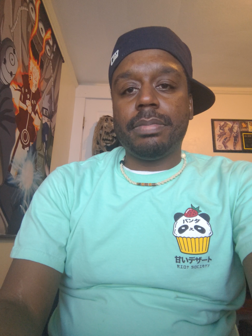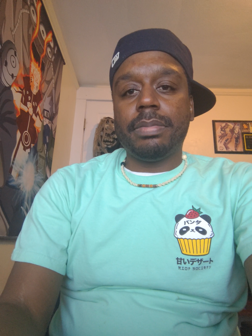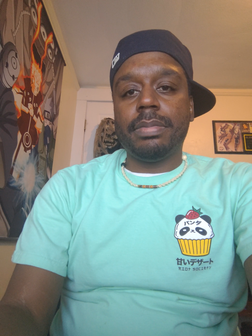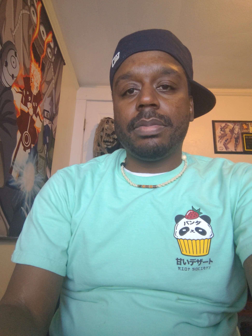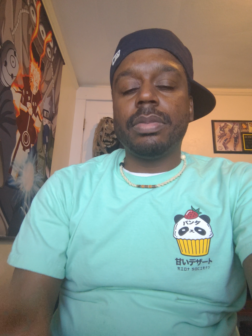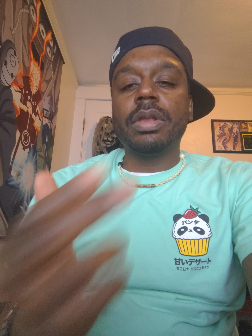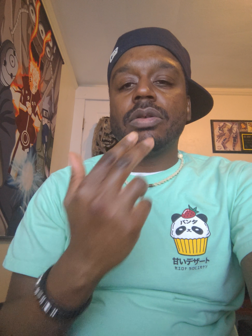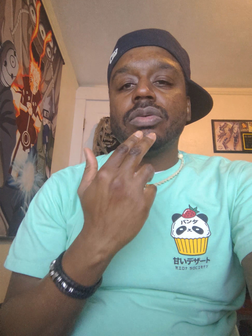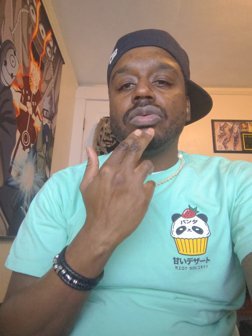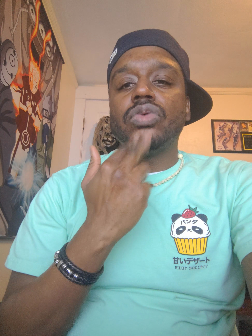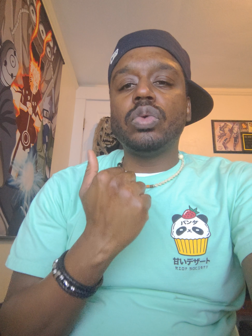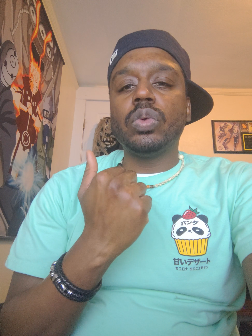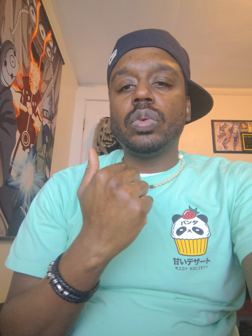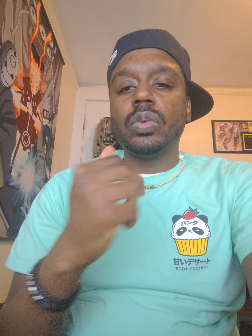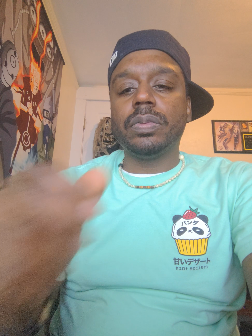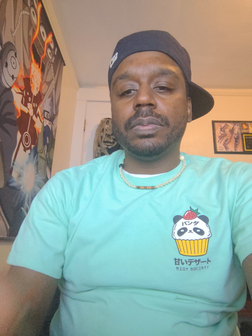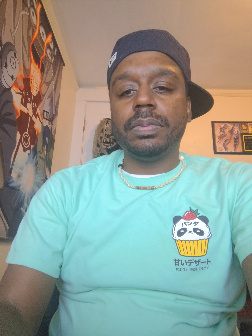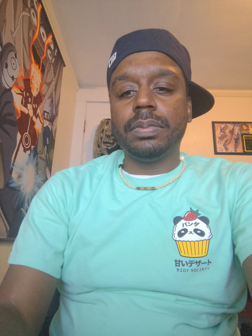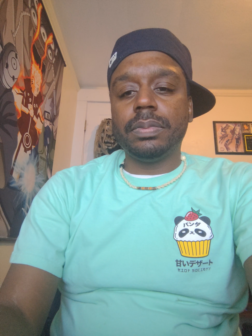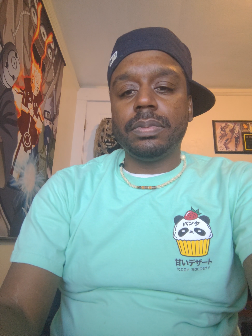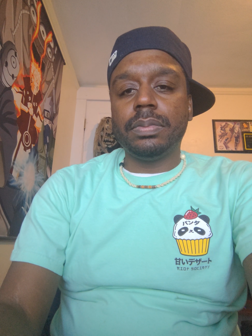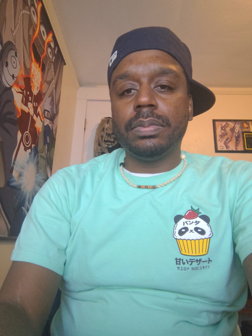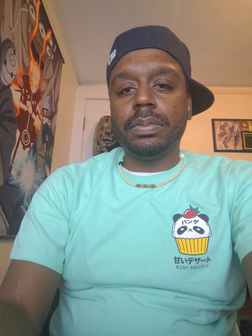cute